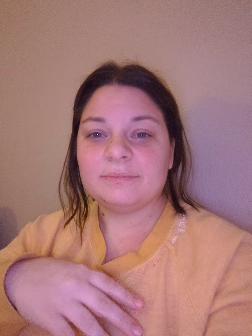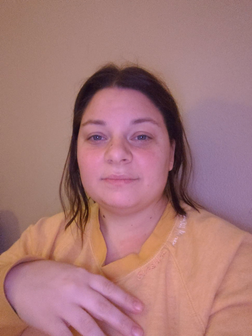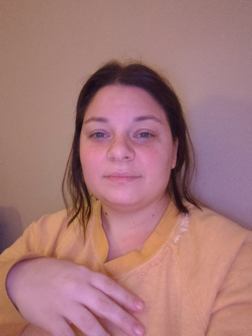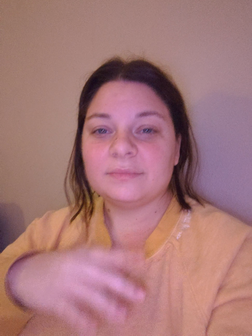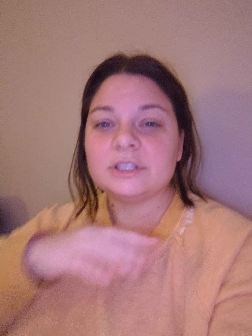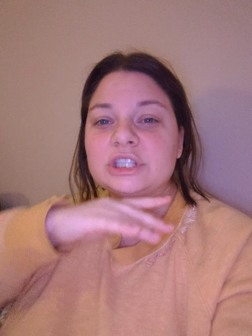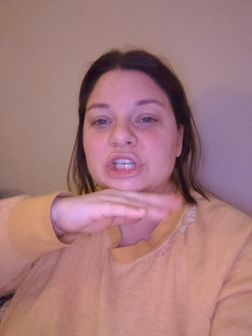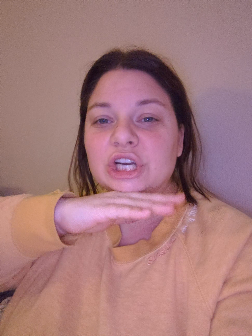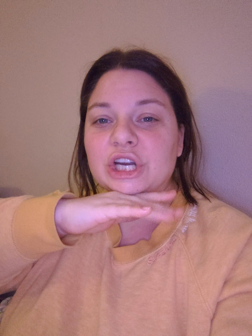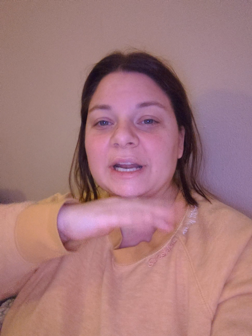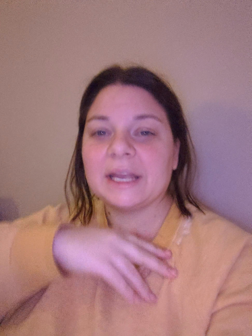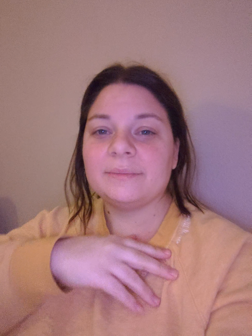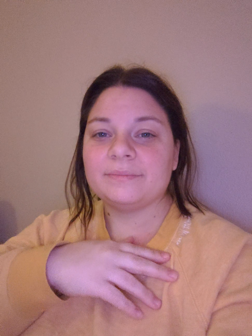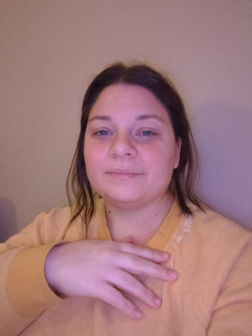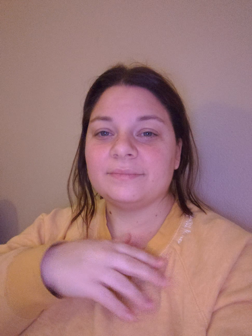dirty